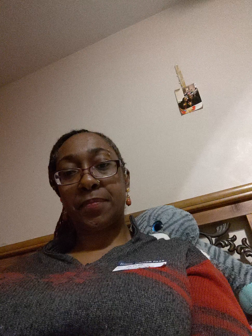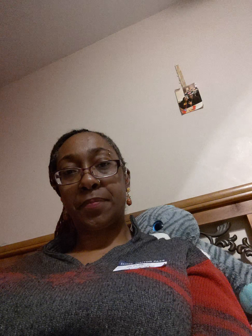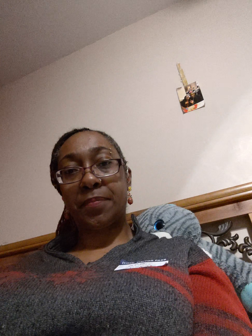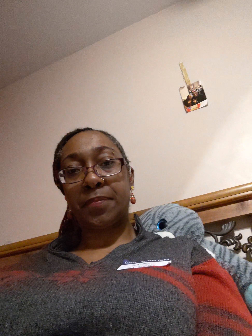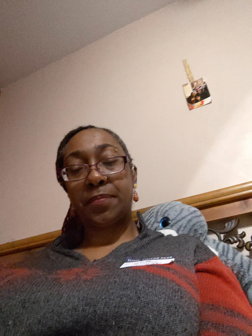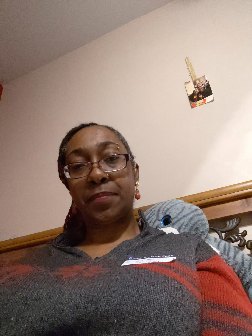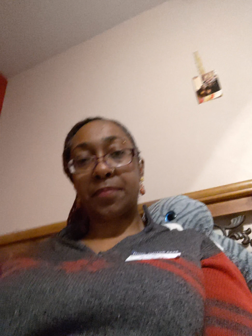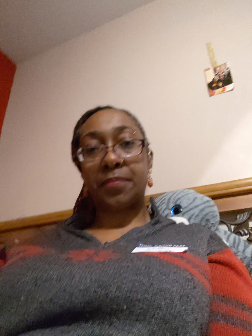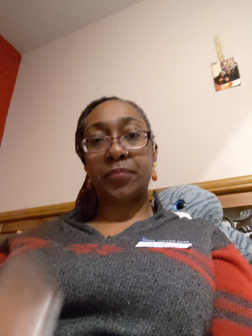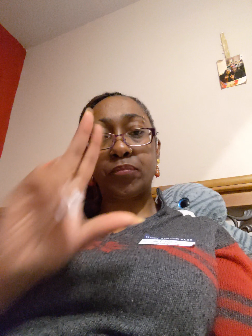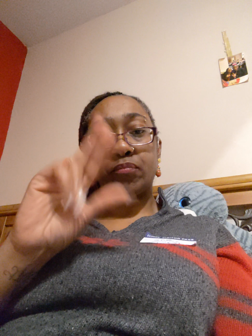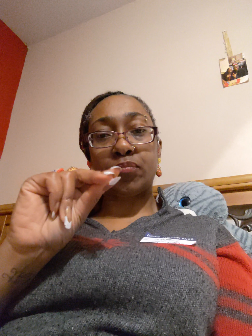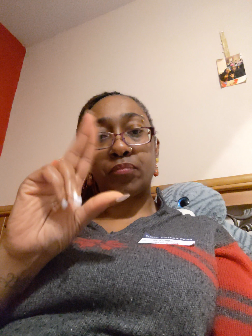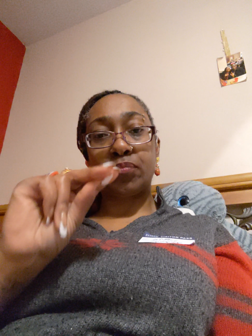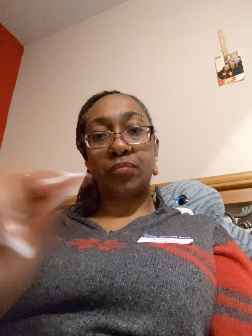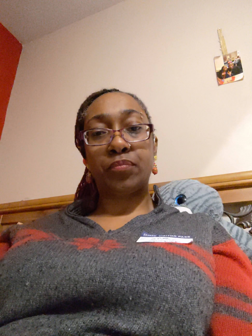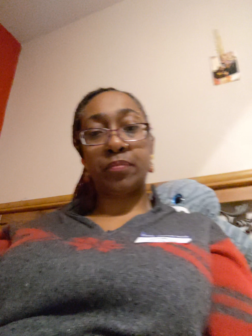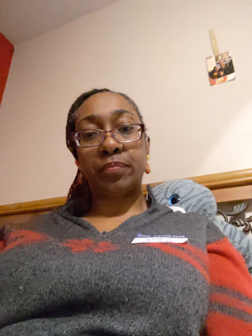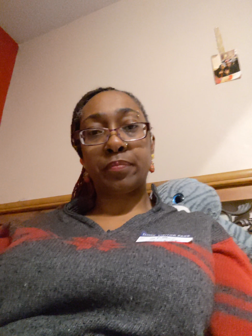no